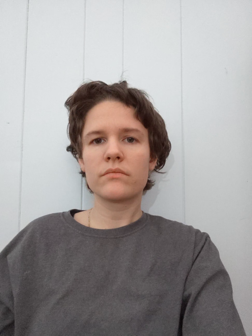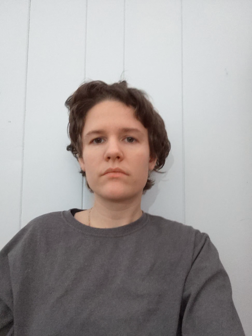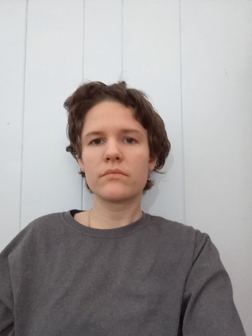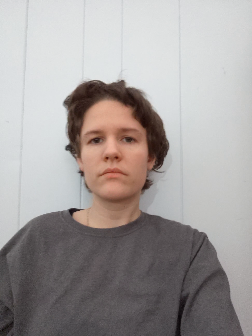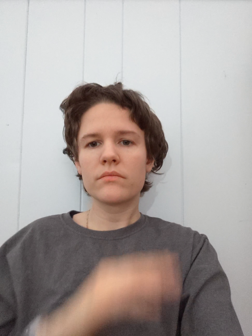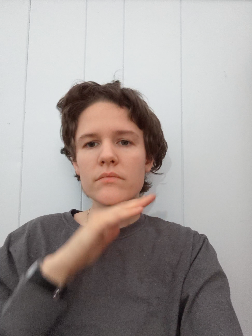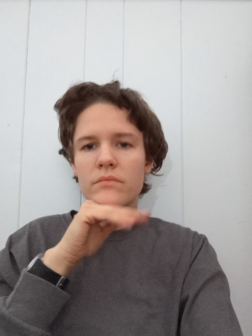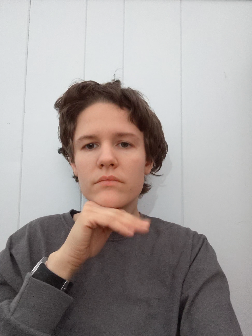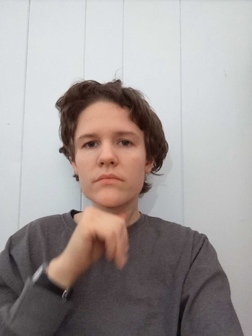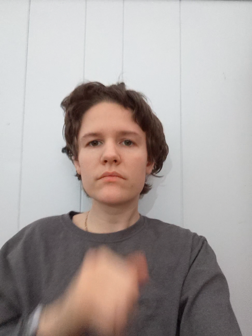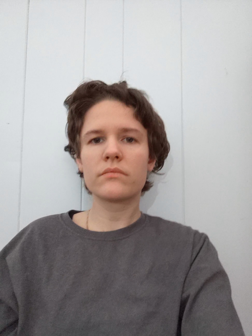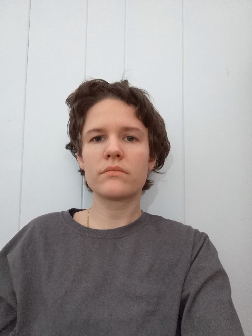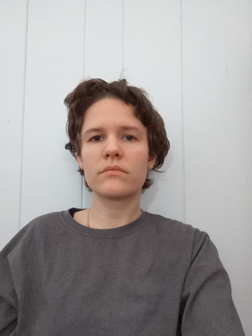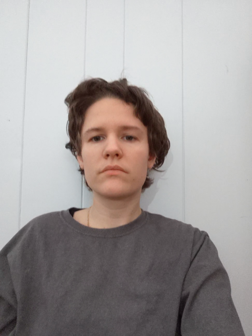pig